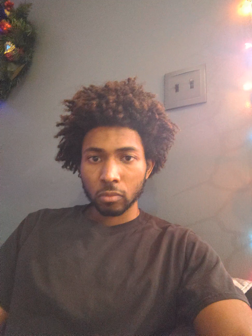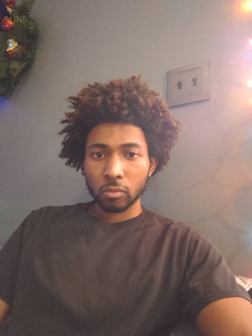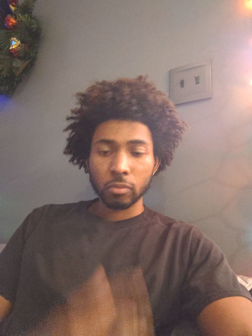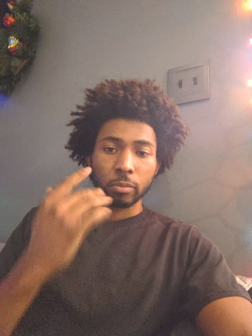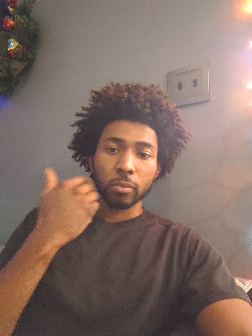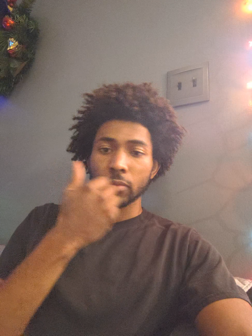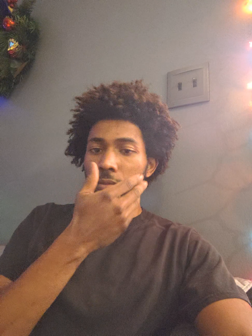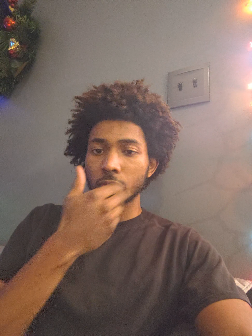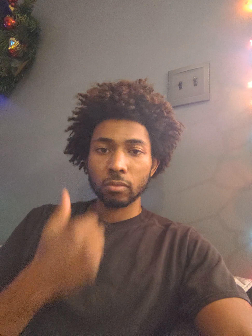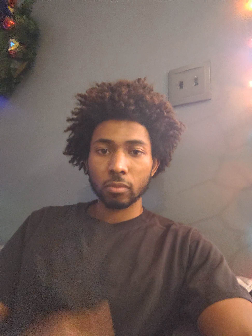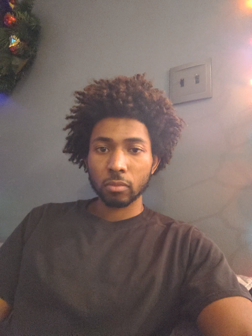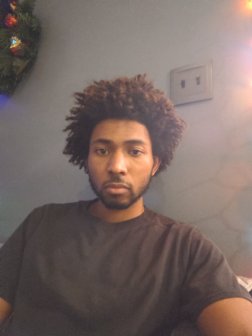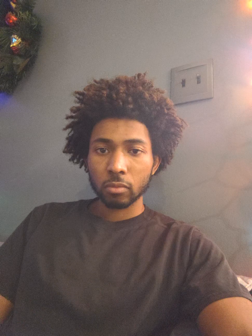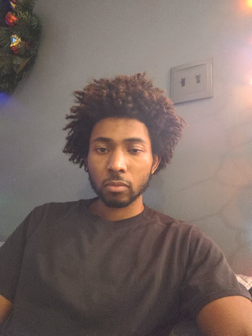napkin